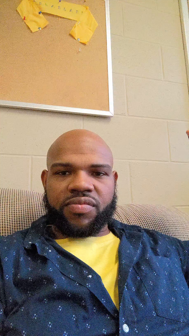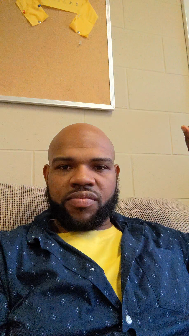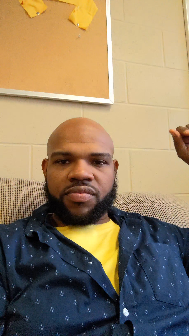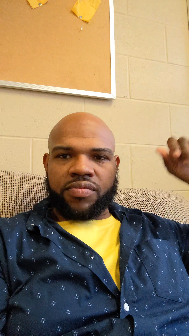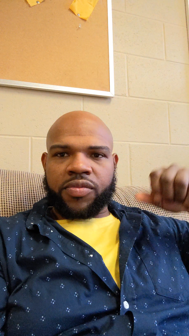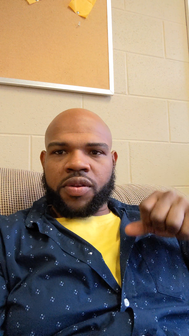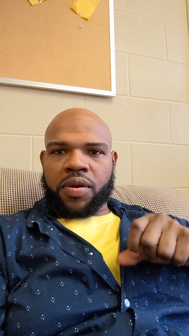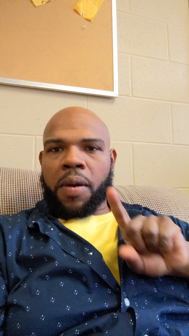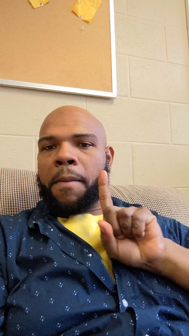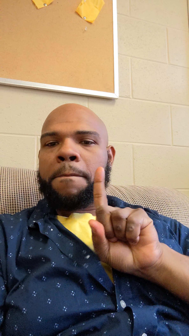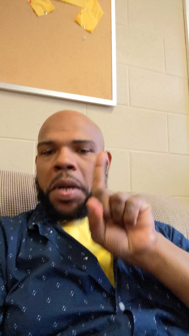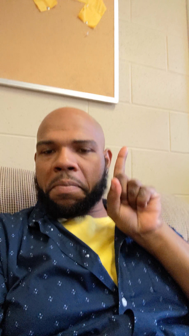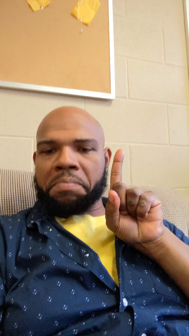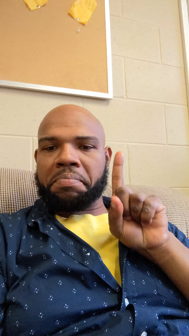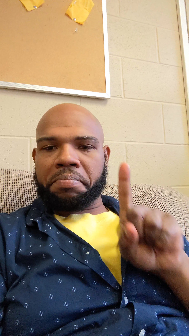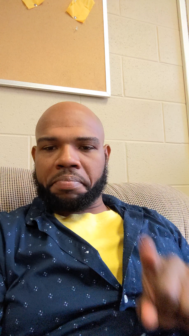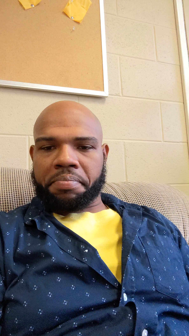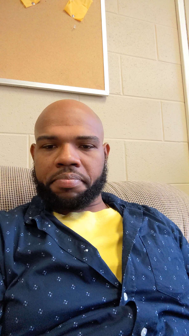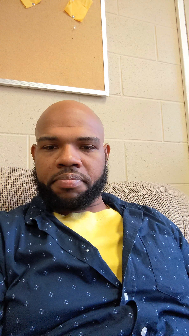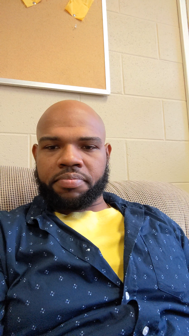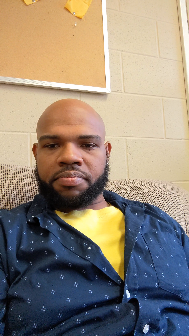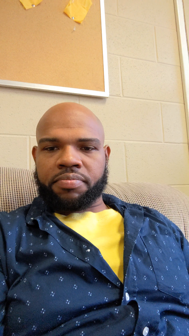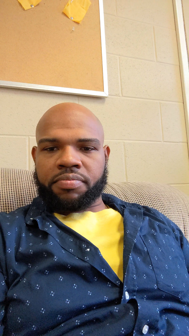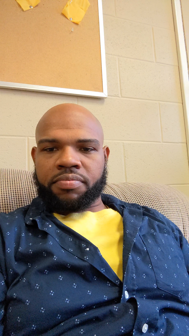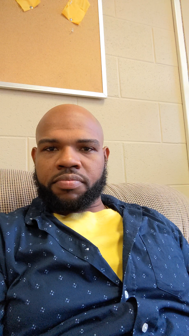bump